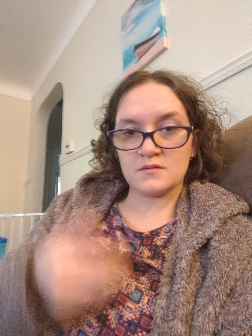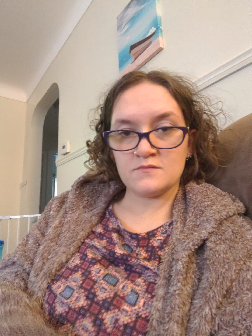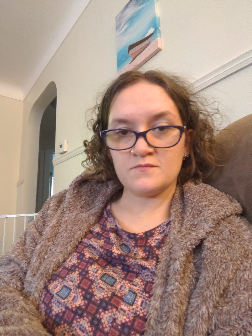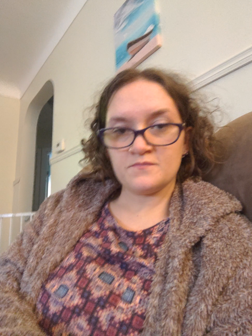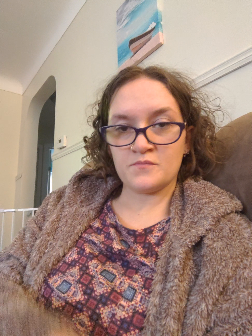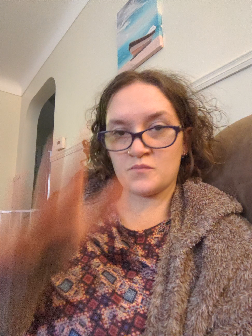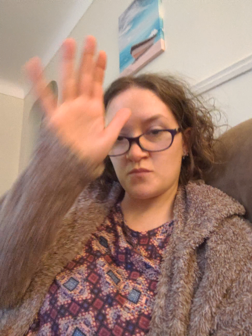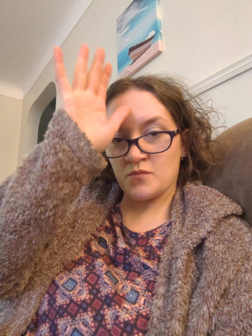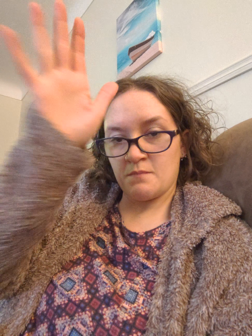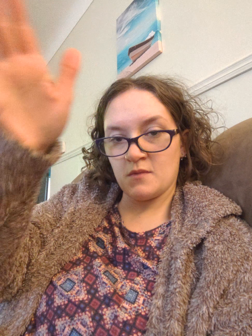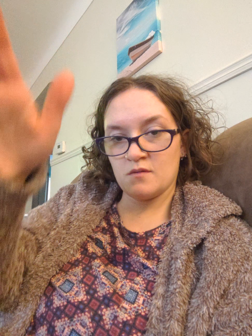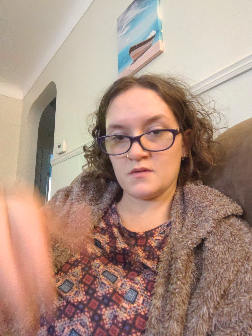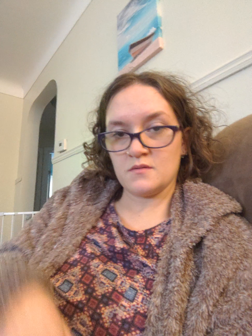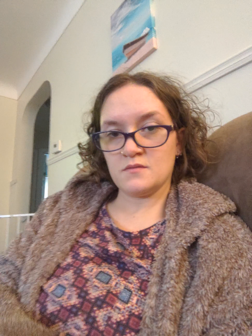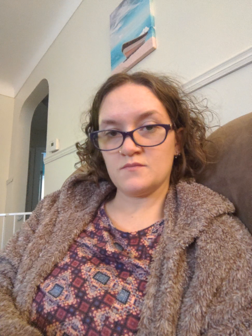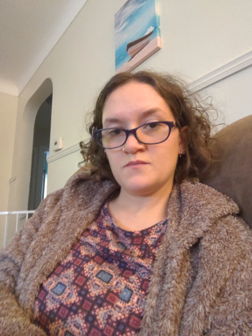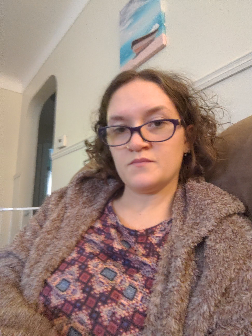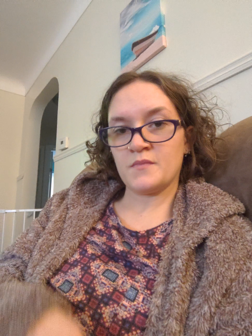grandpa